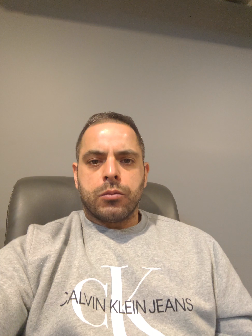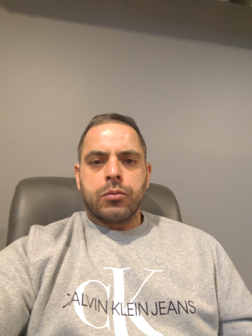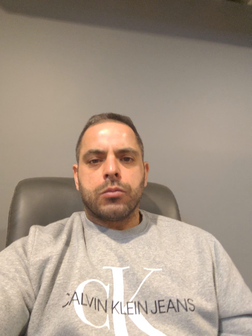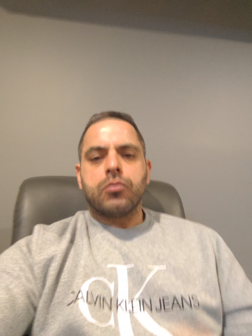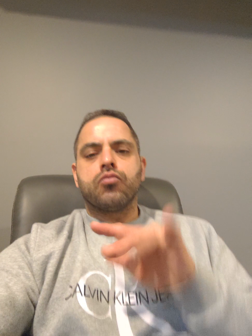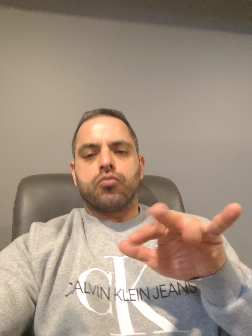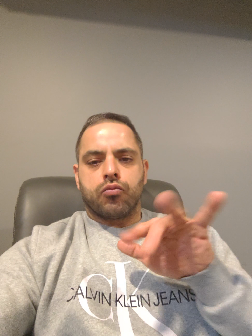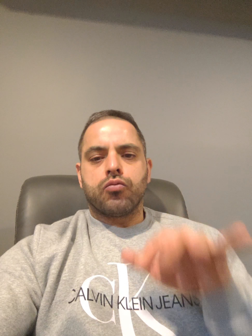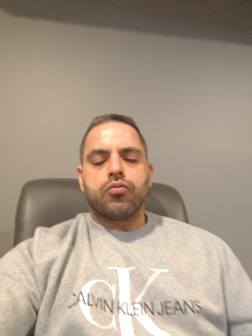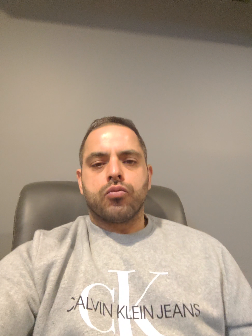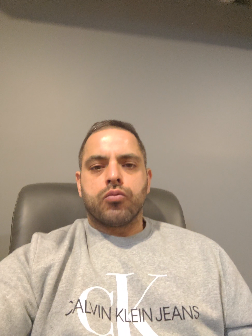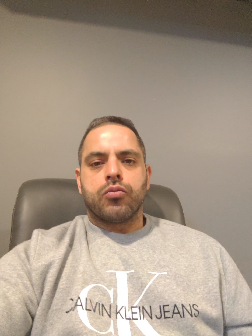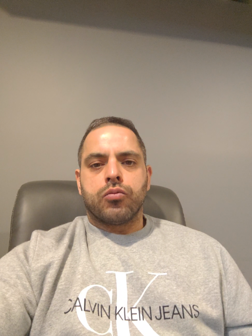finger